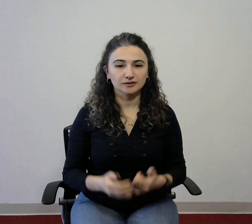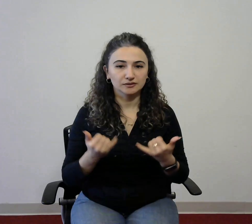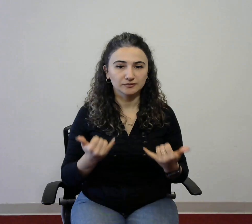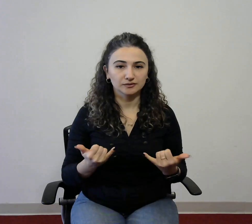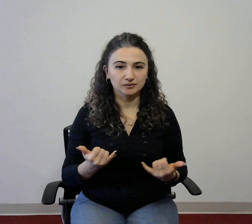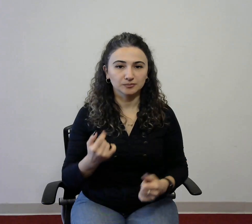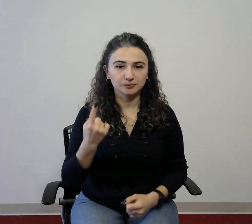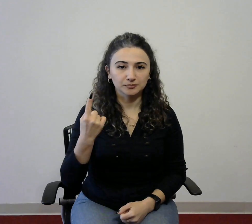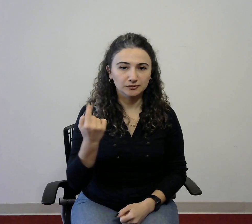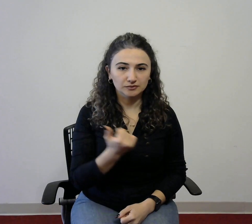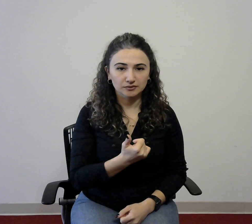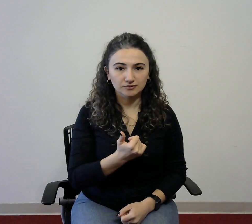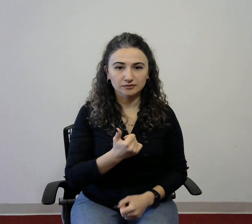bu həftə